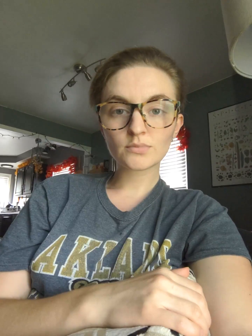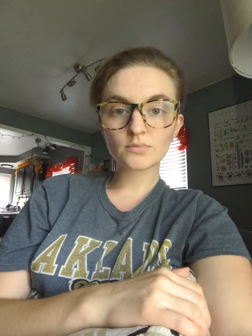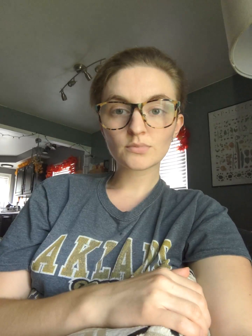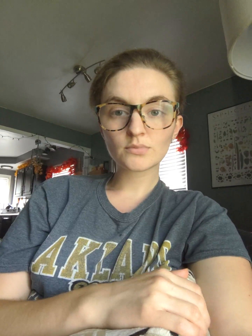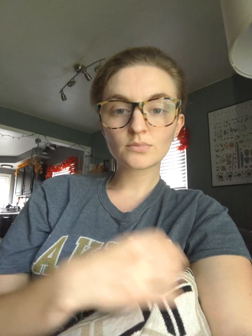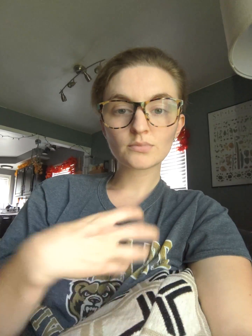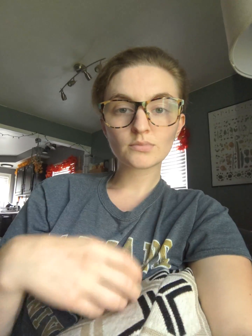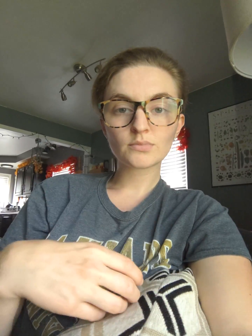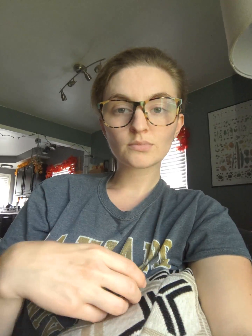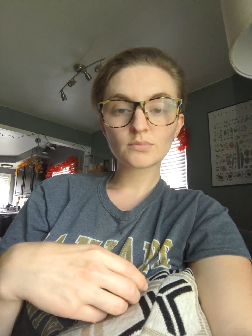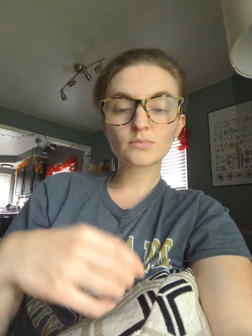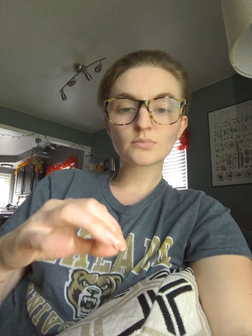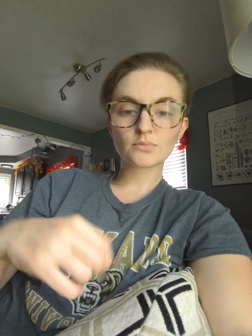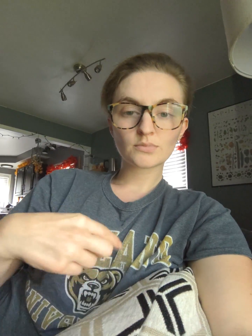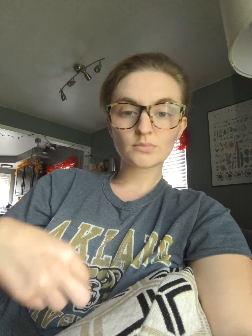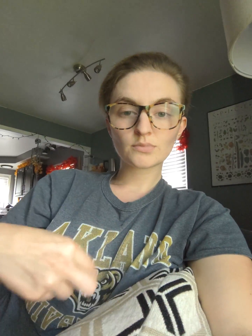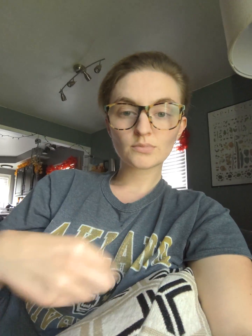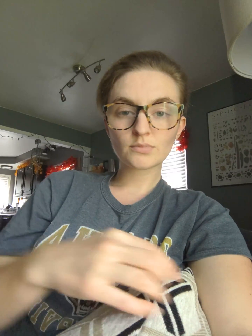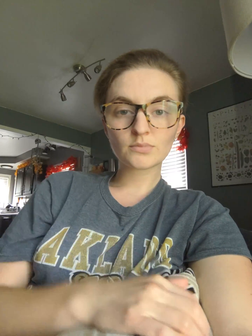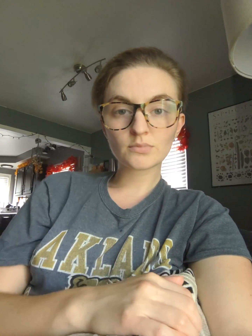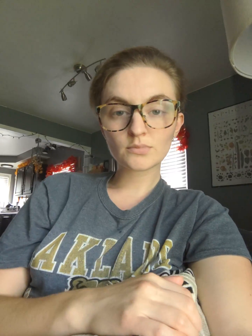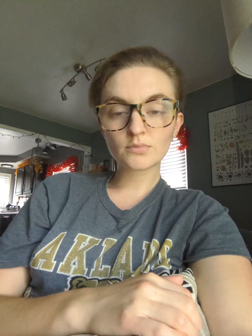belly button